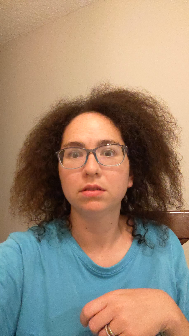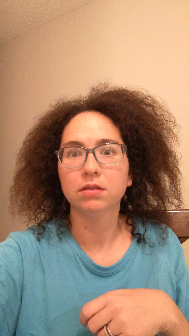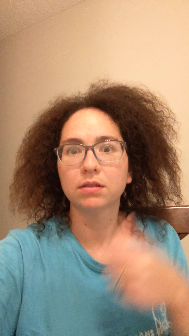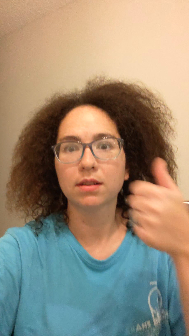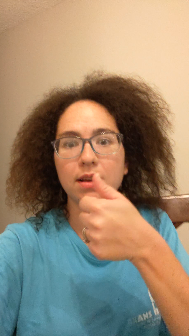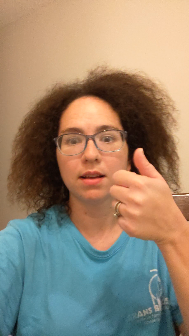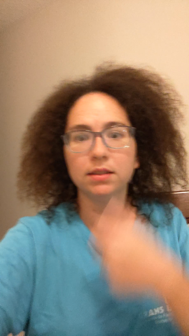game